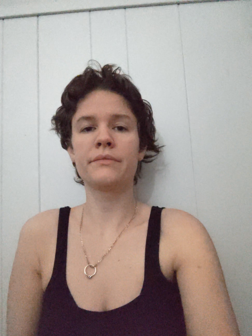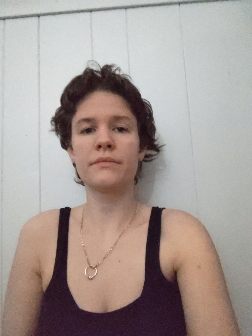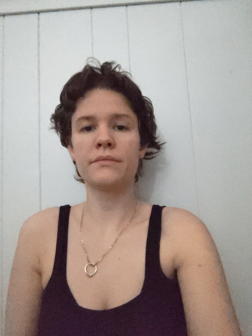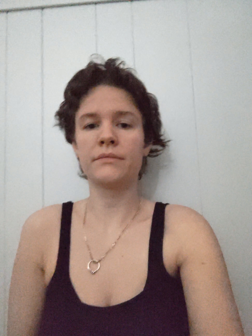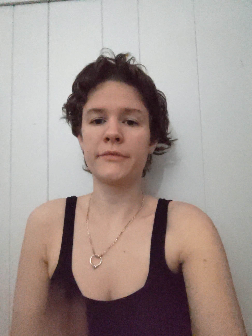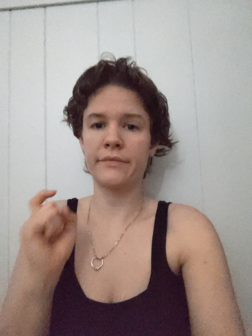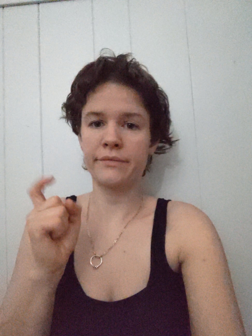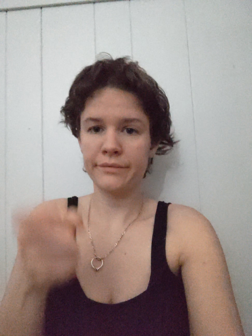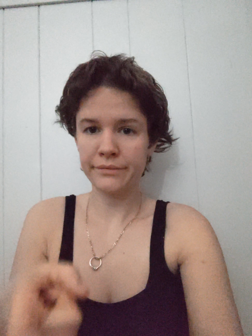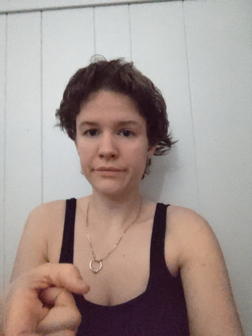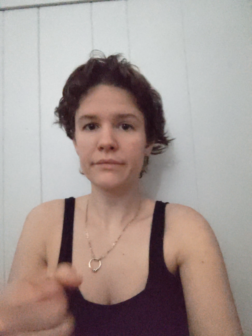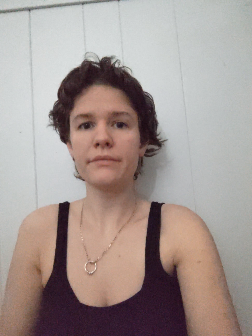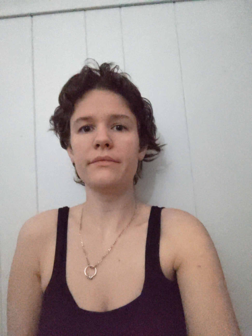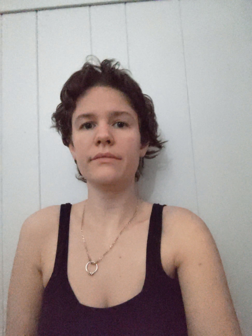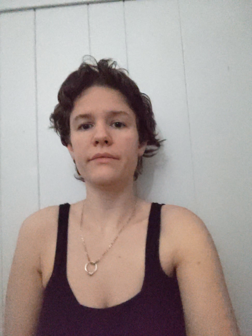gift